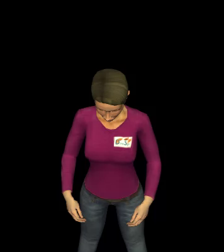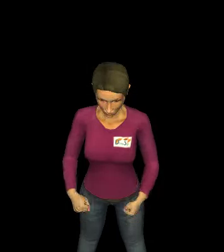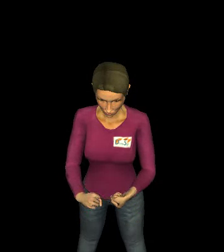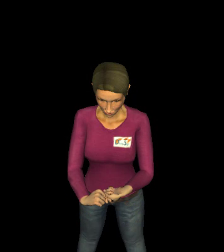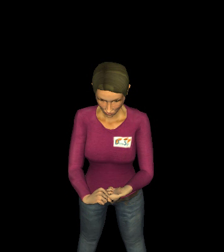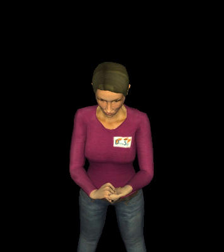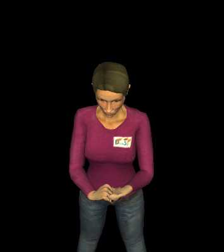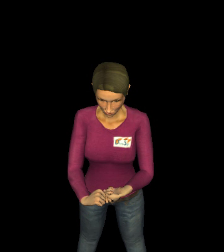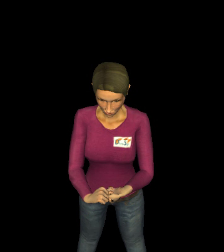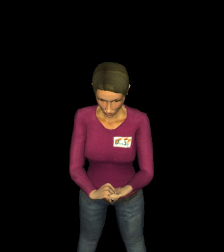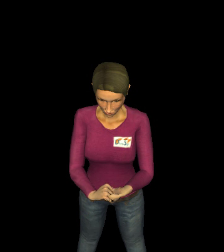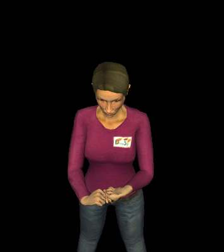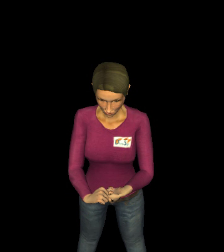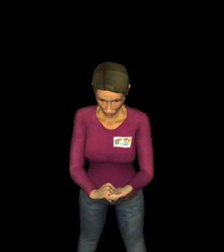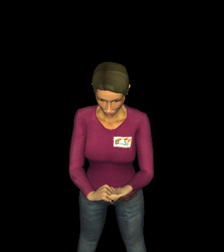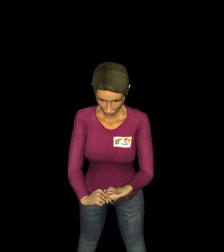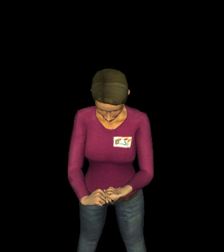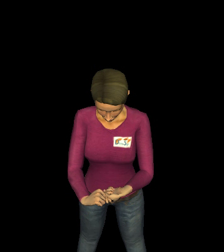يغسل